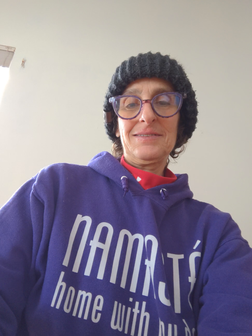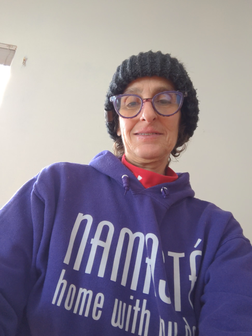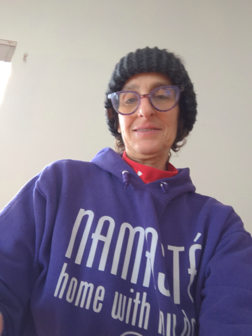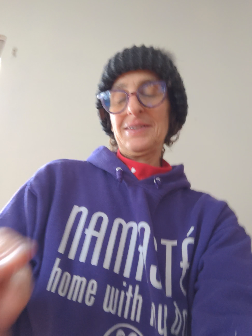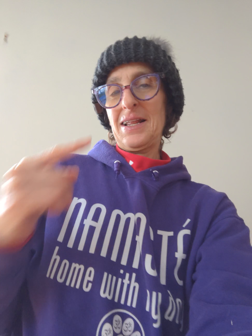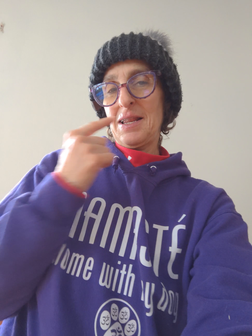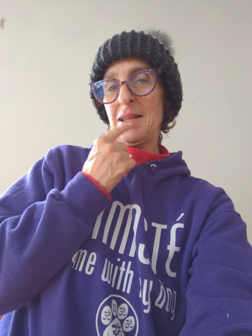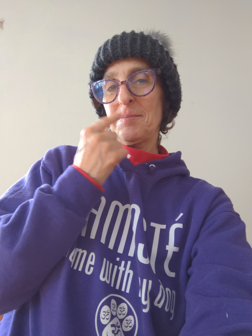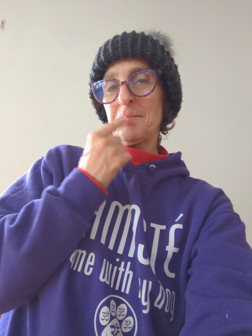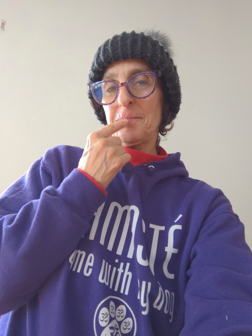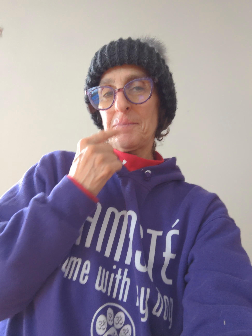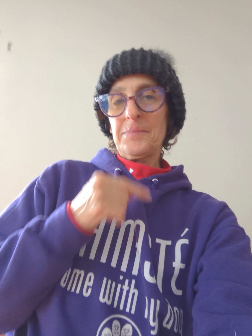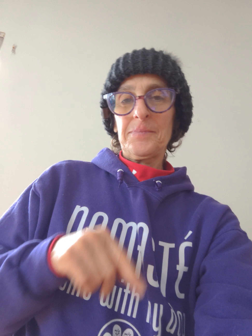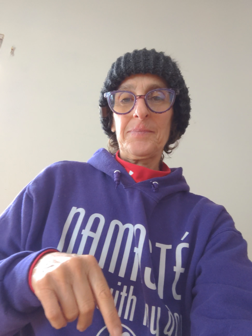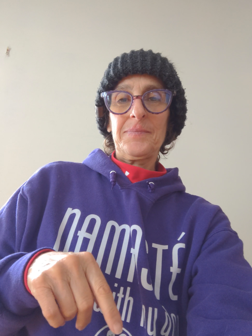lips